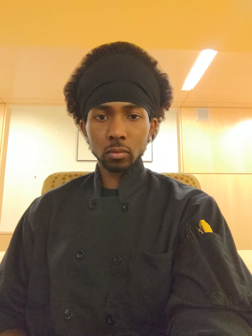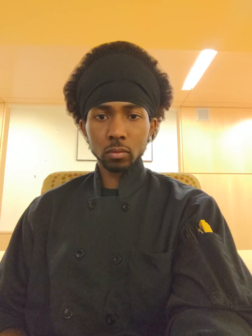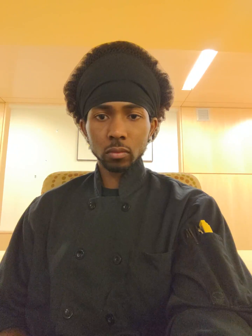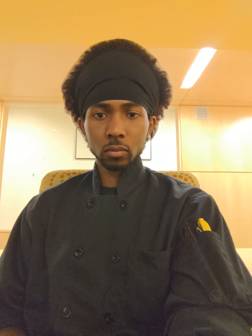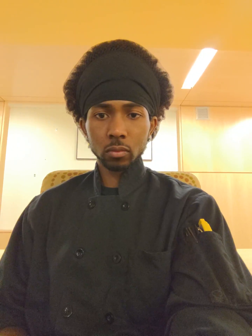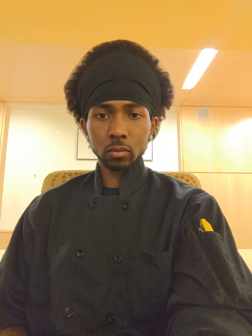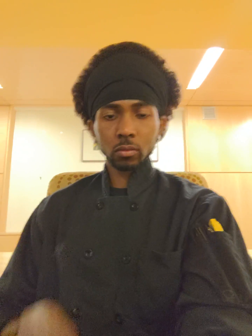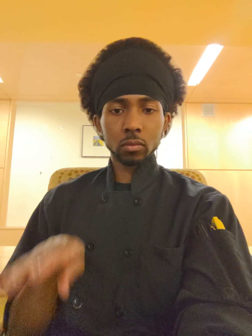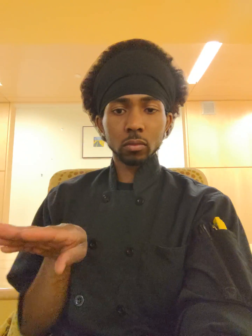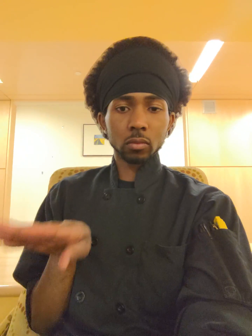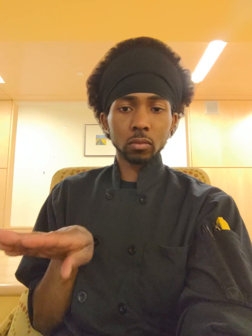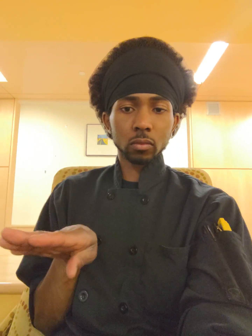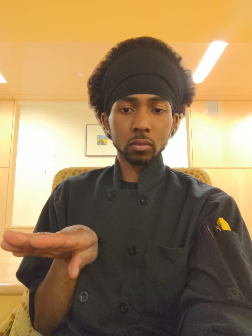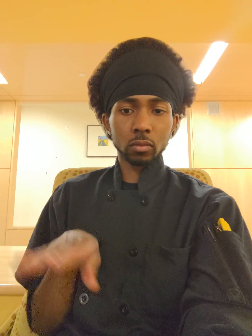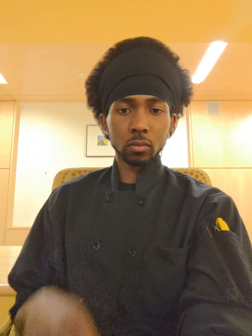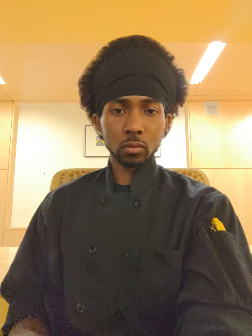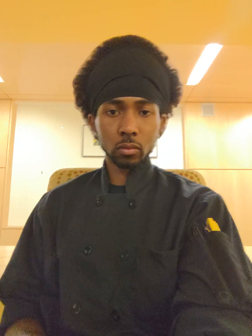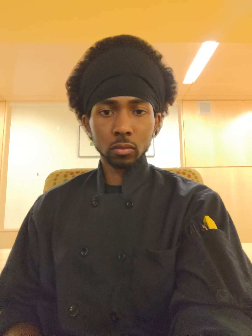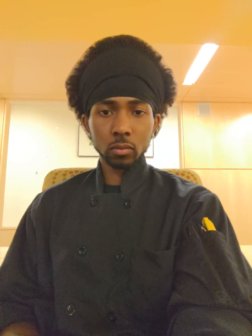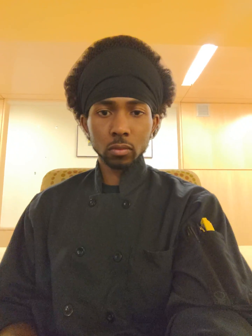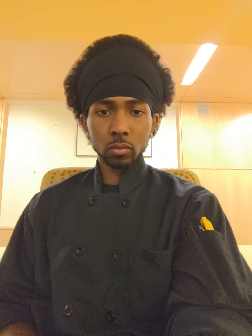penguin